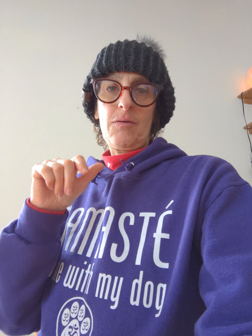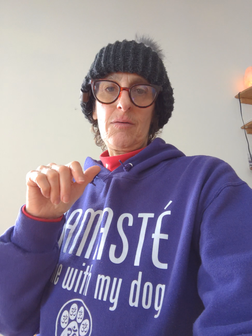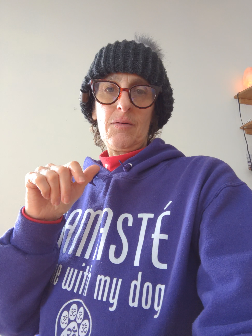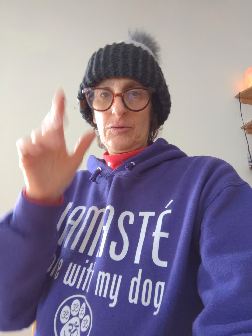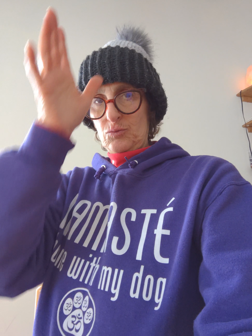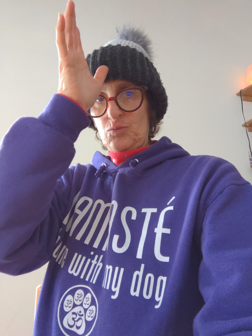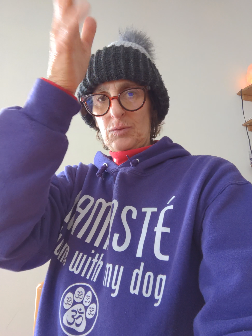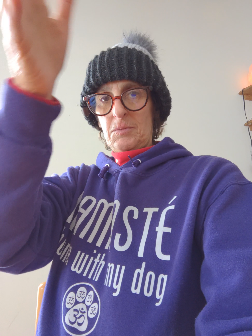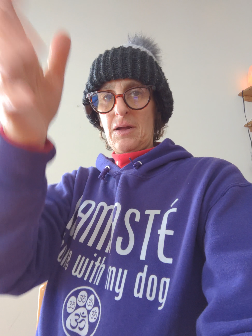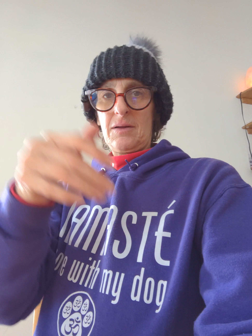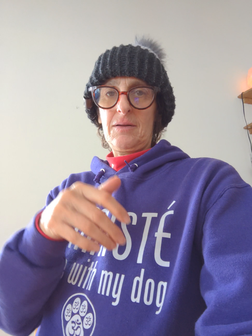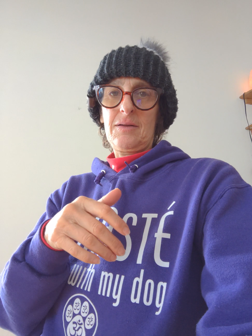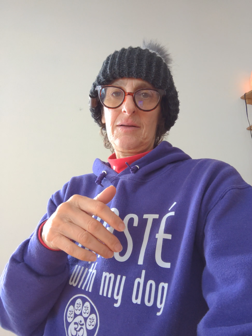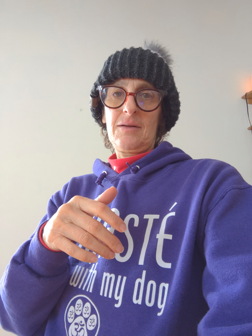grandpa